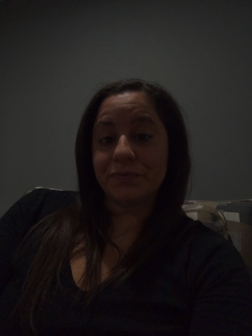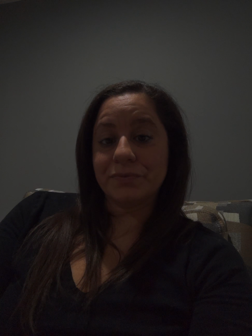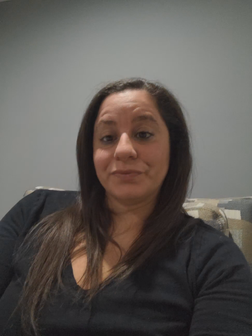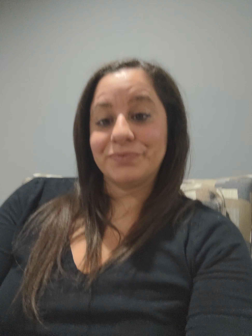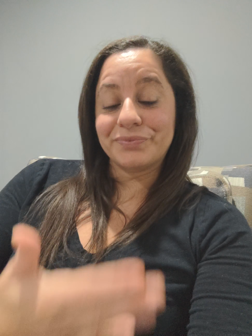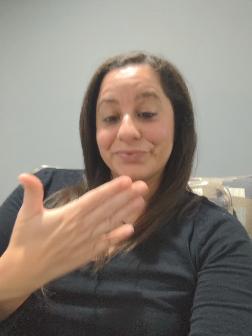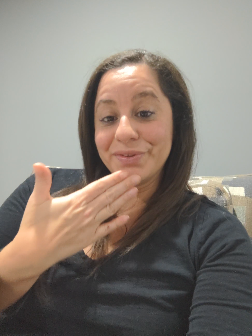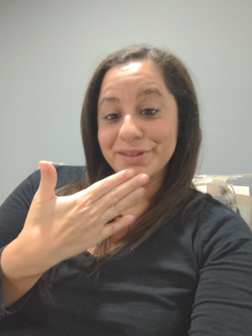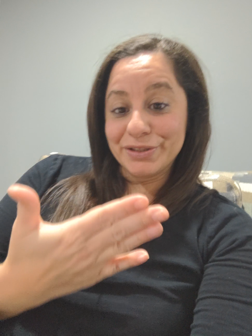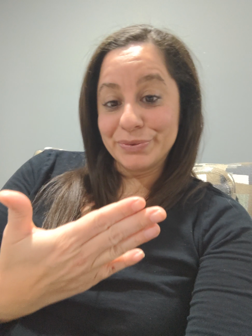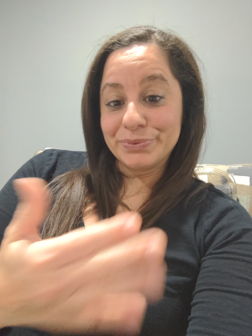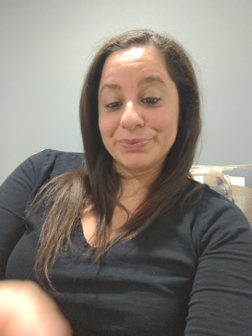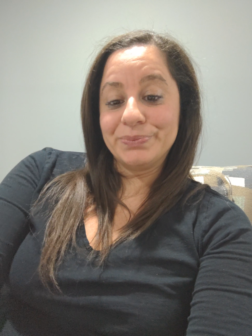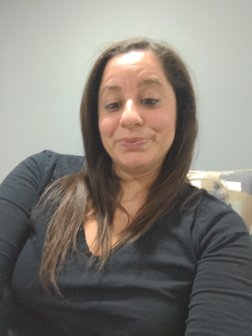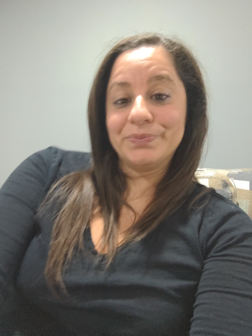thank you